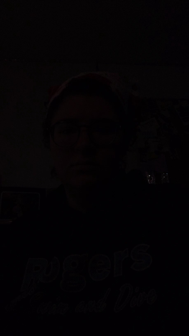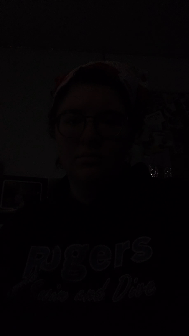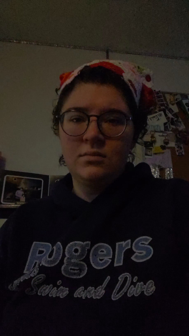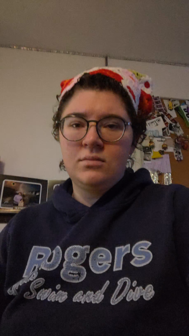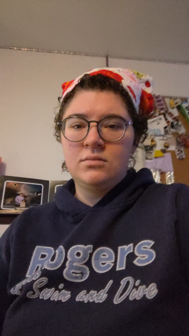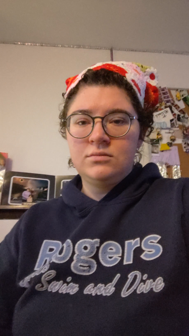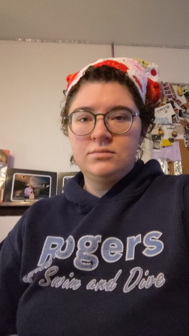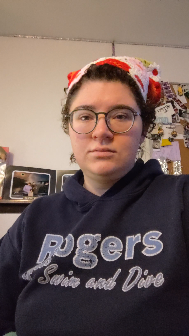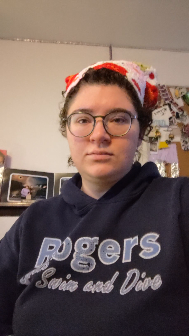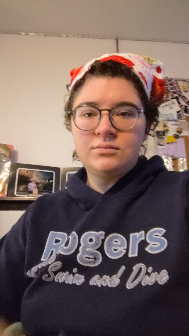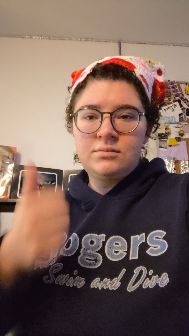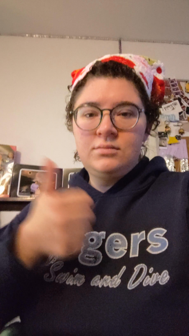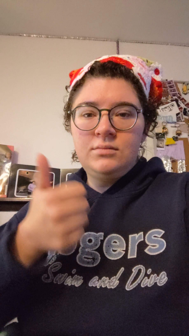help